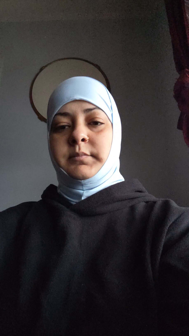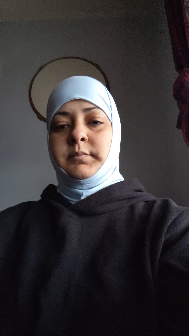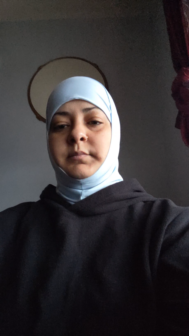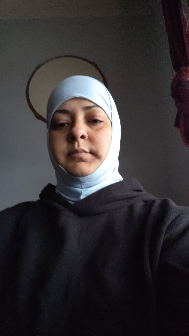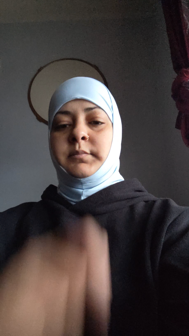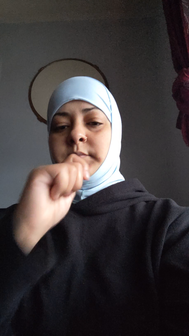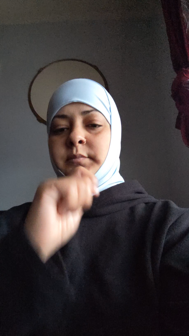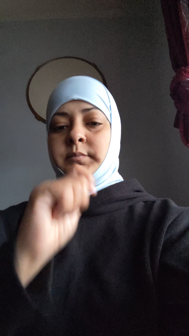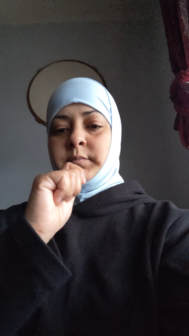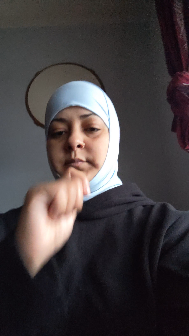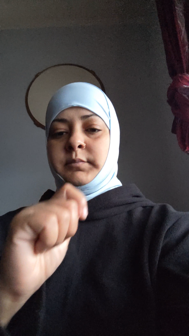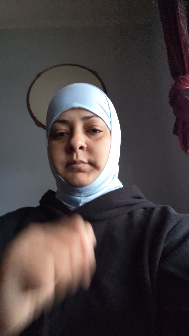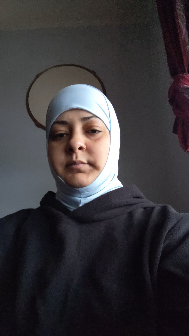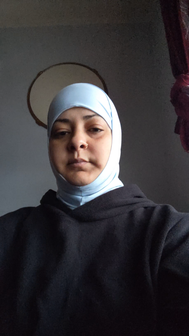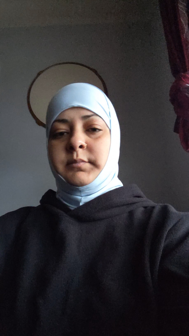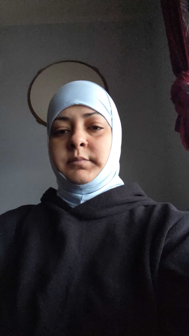popsicle